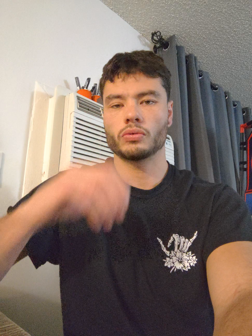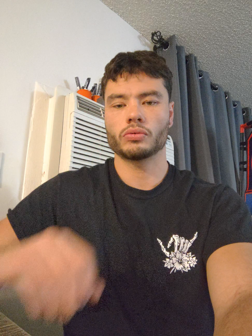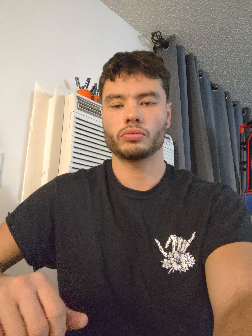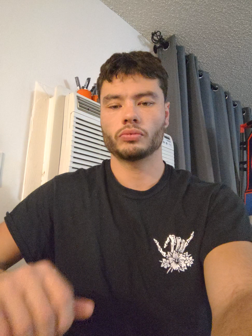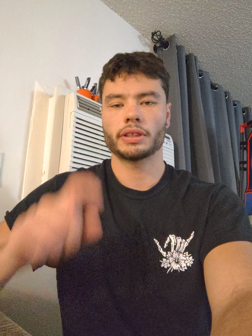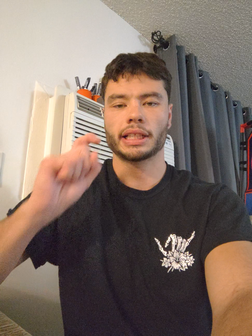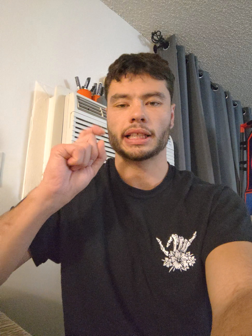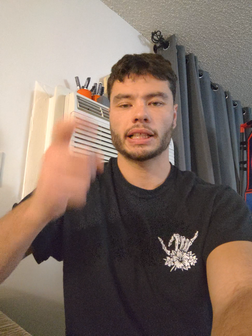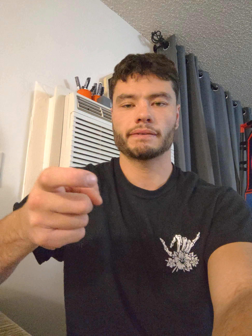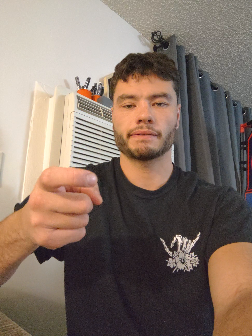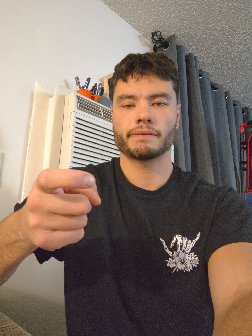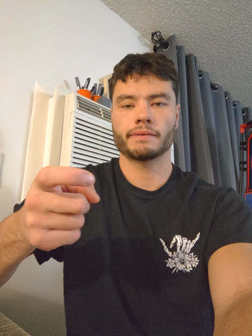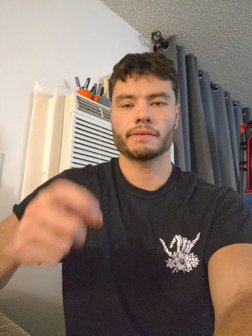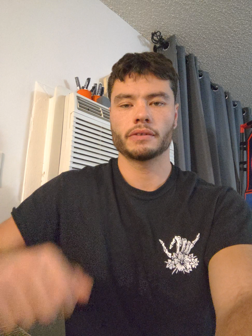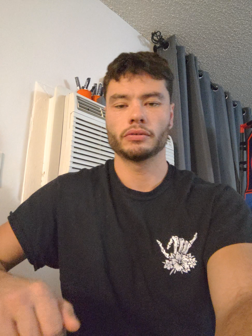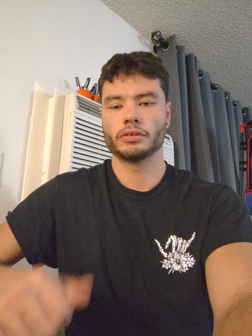gift